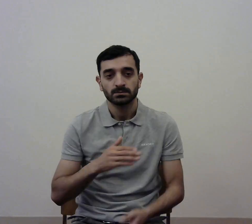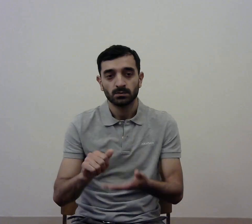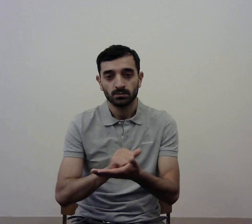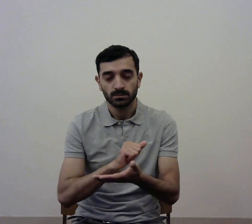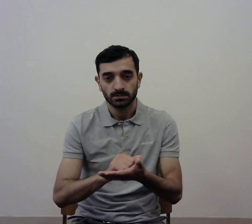sənəd